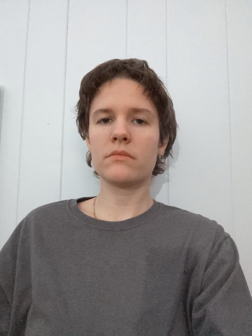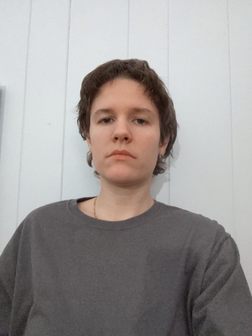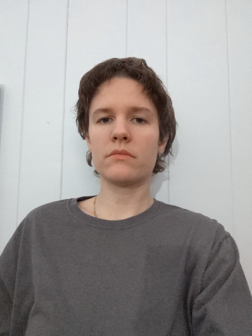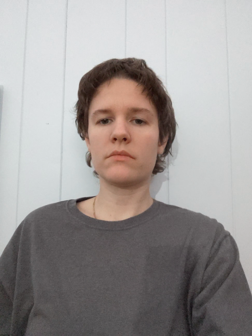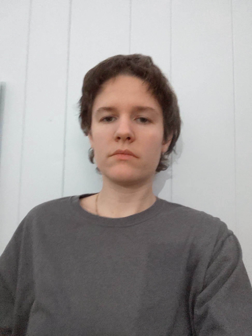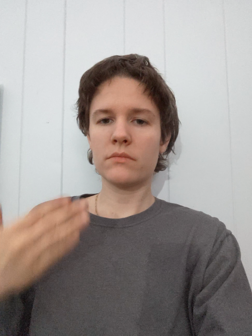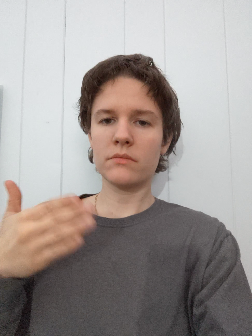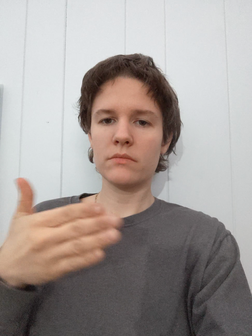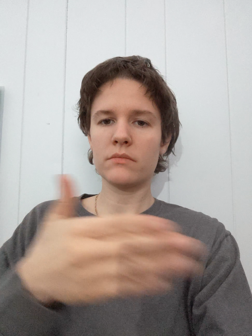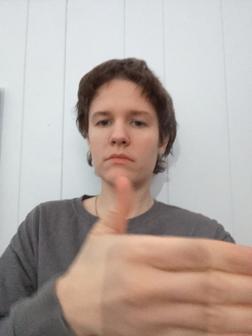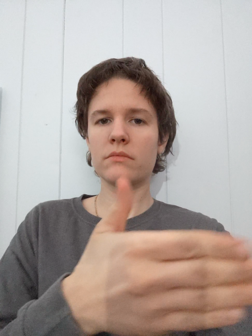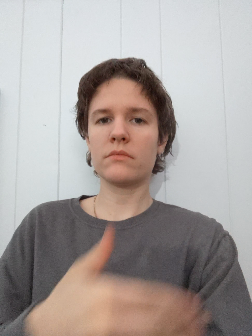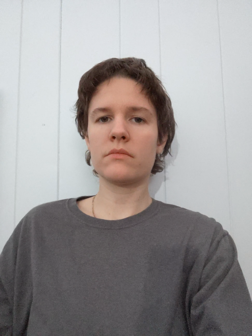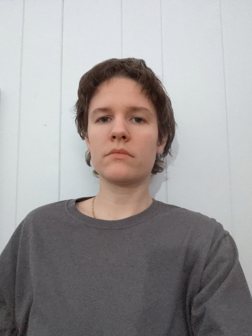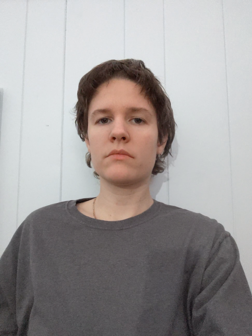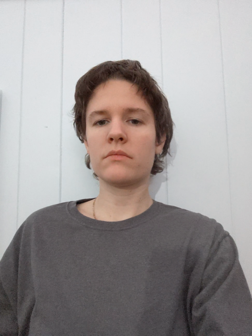fish